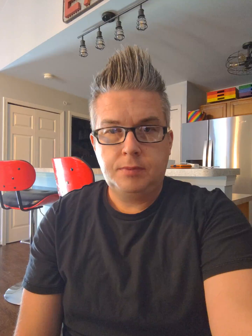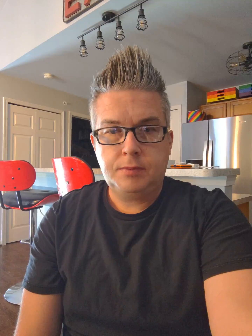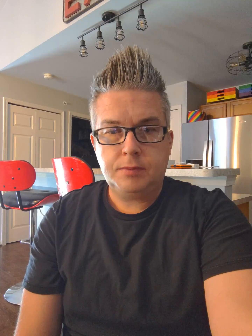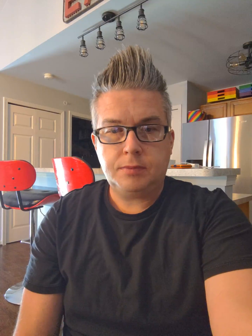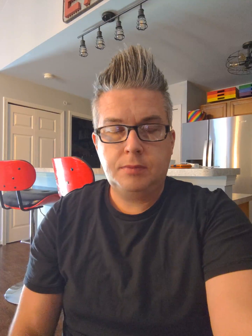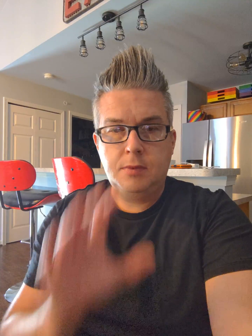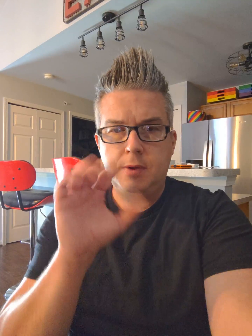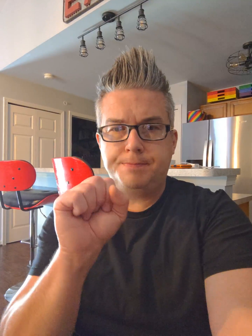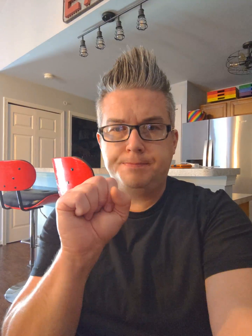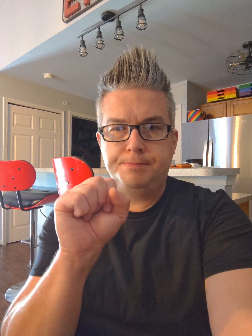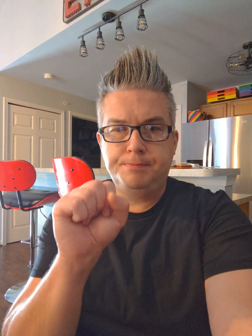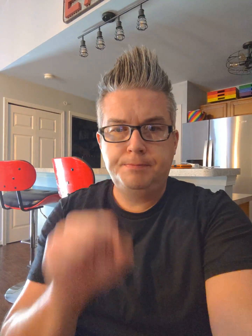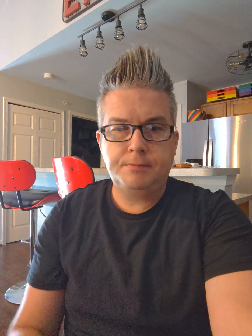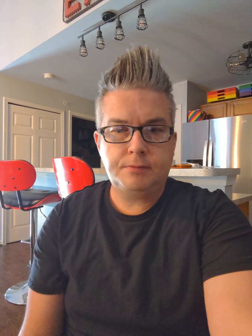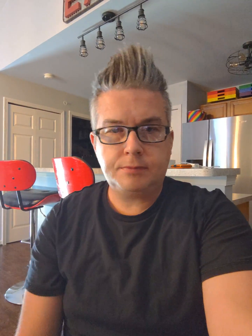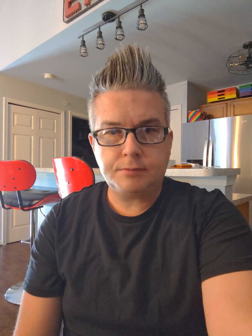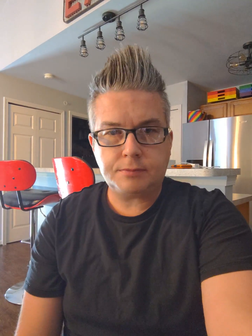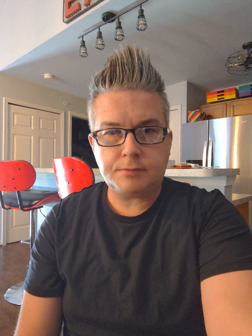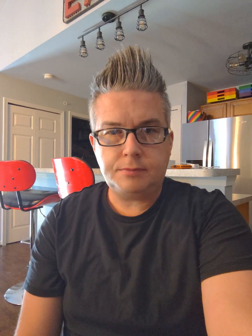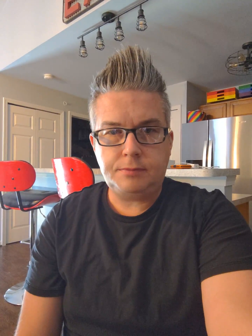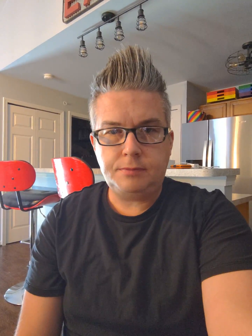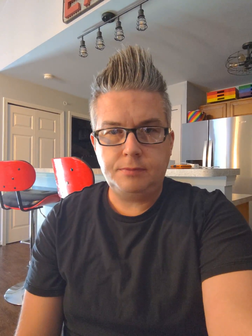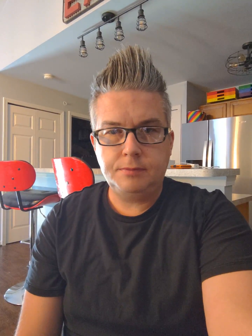catch